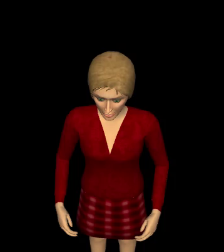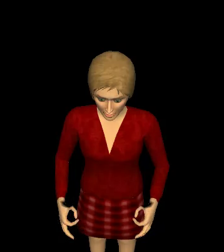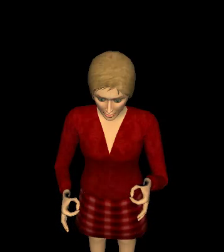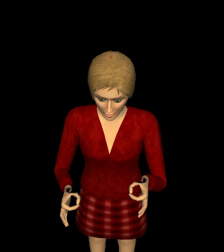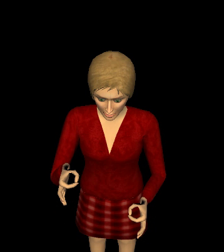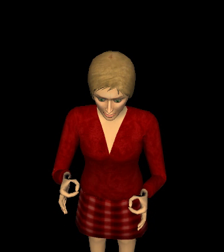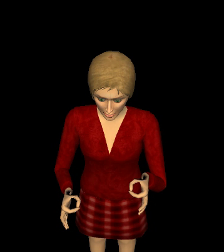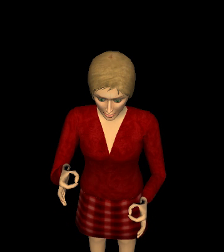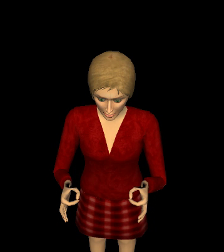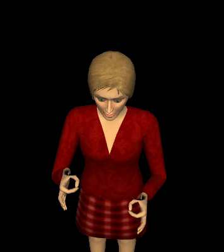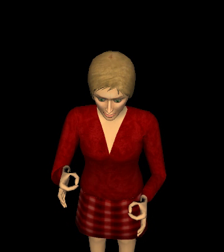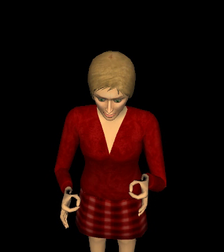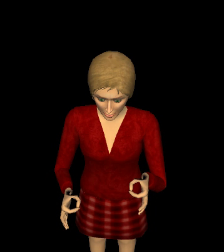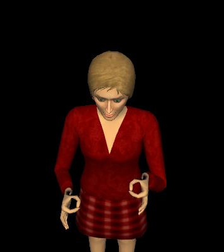محكمة